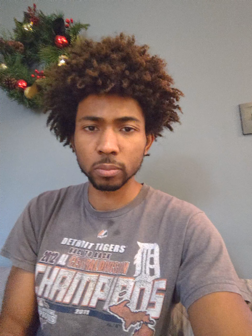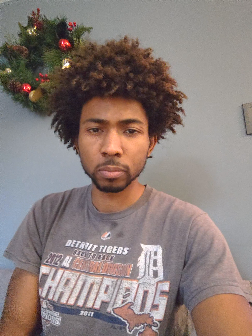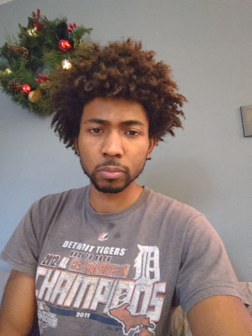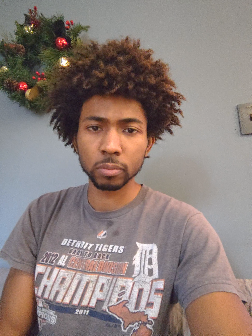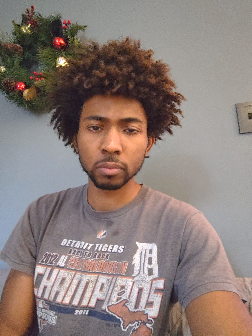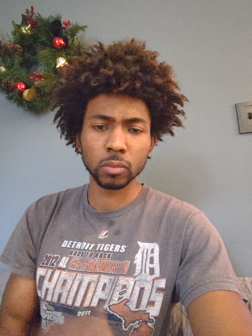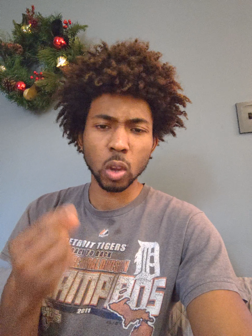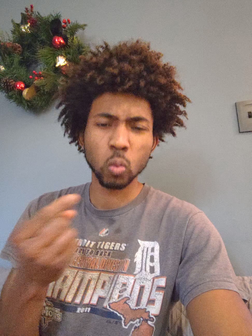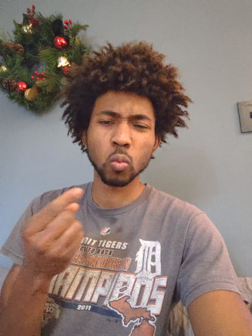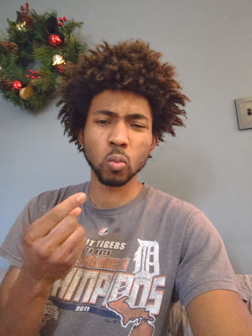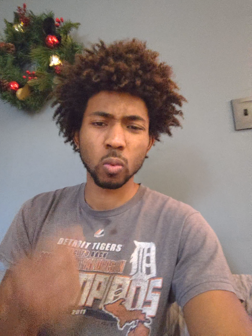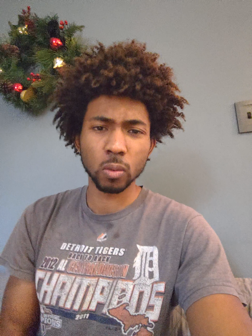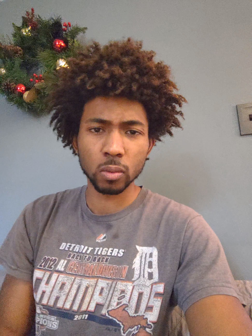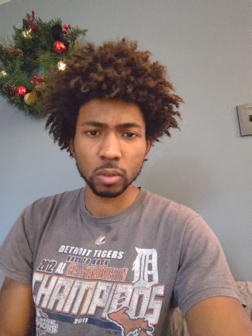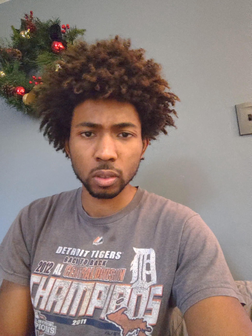owie